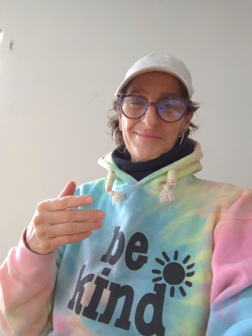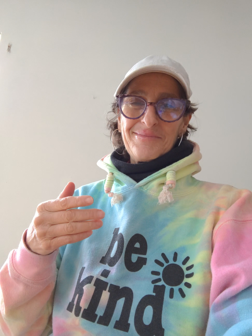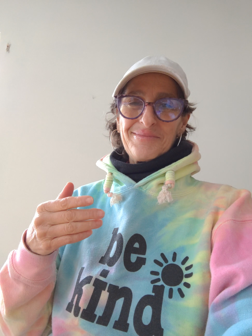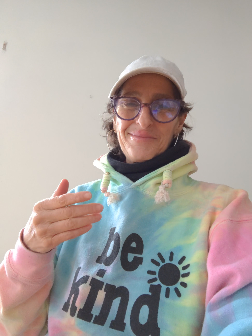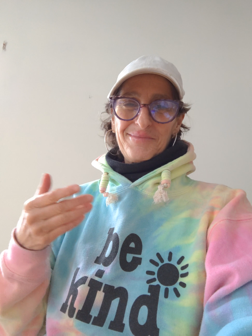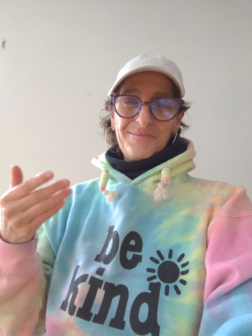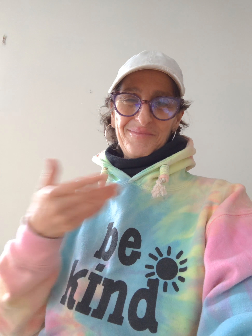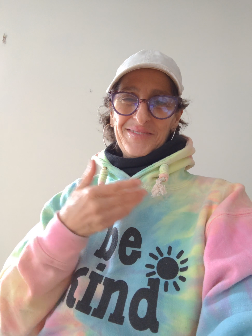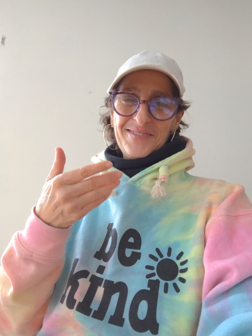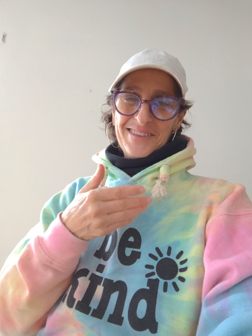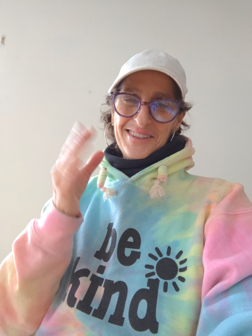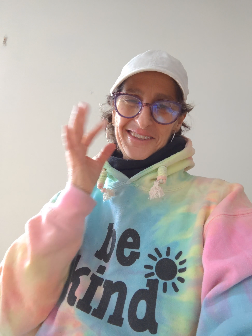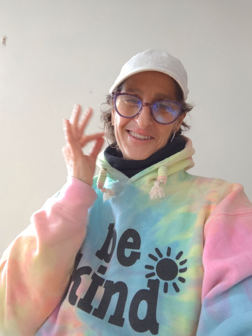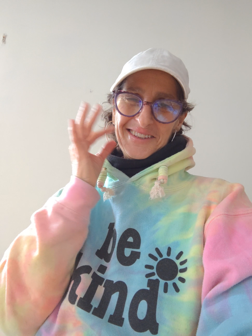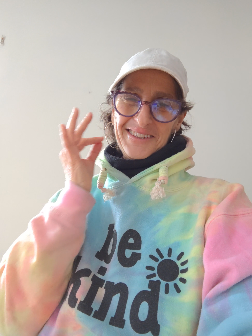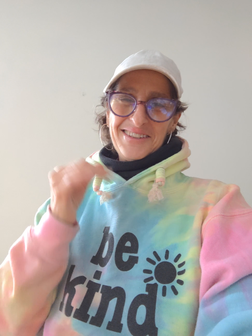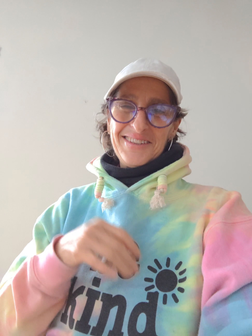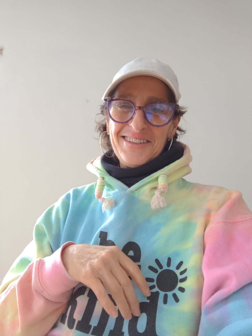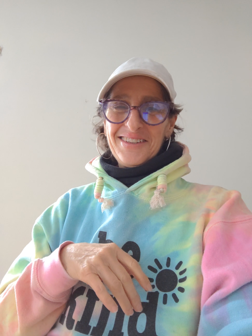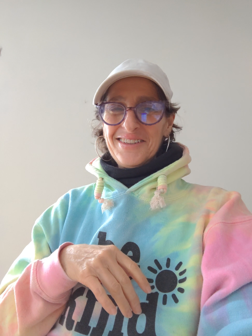kitty